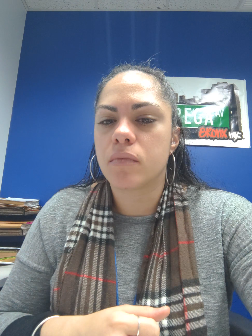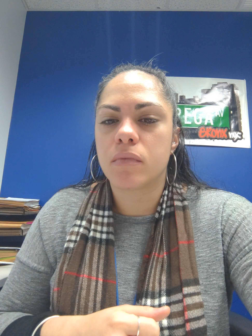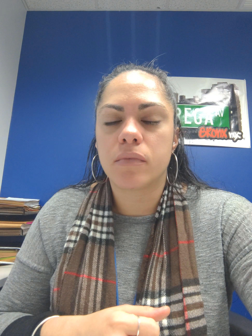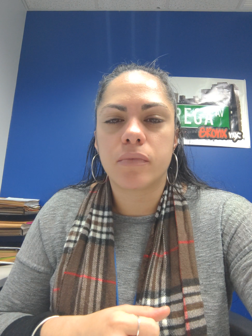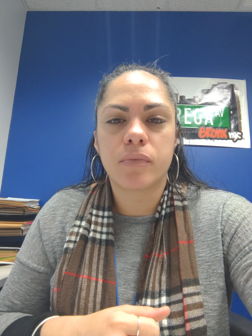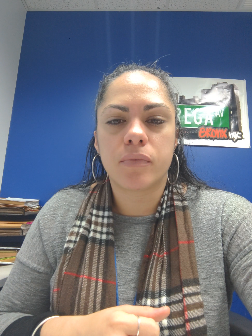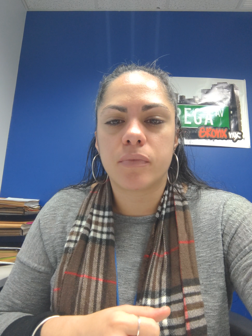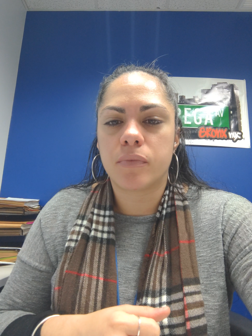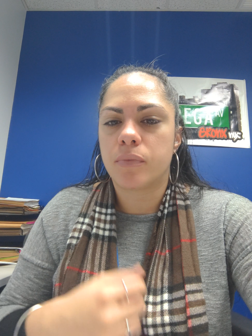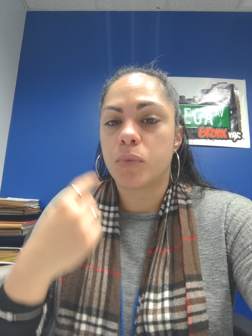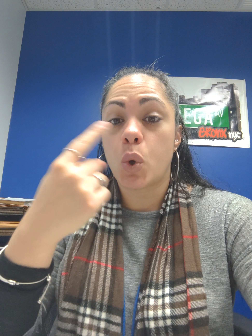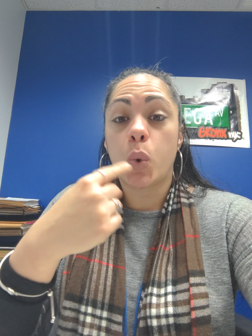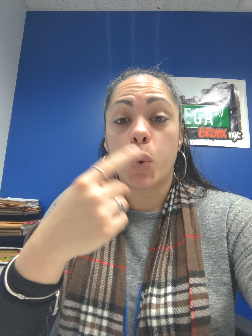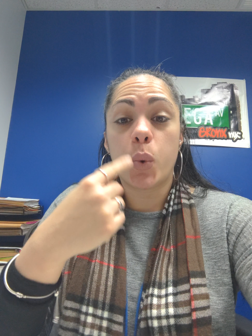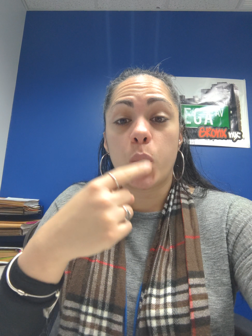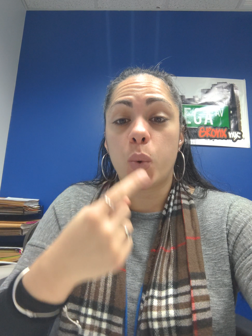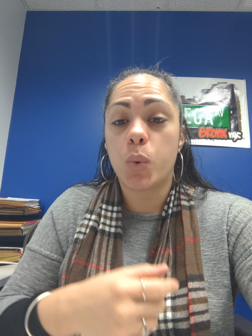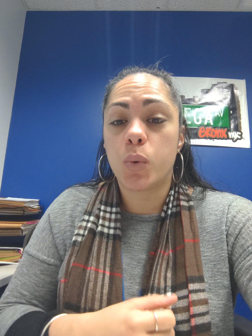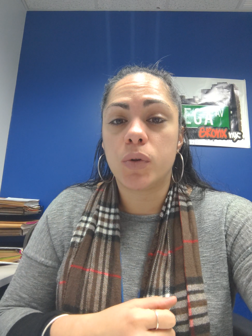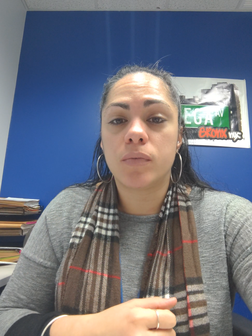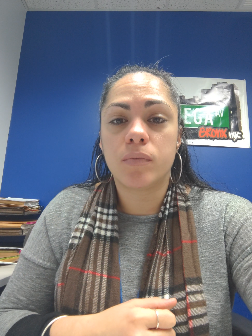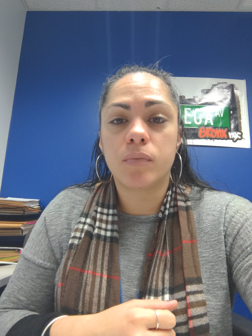who